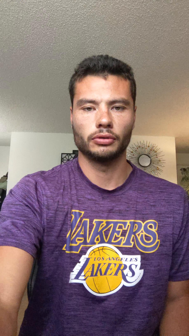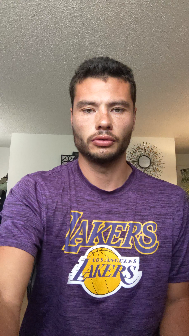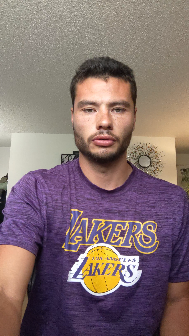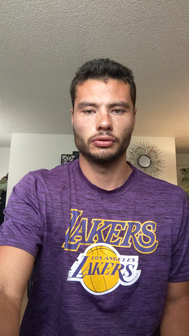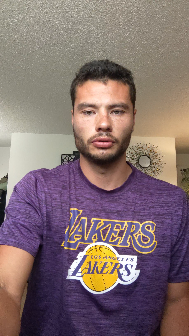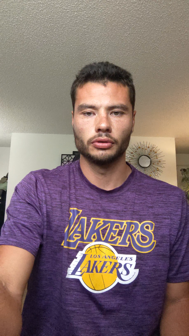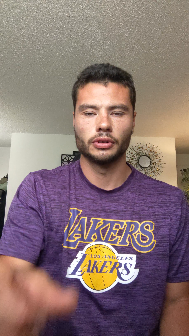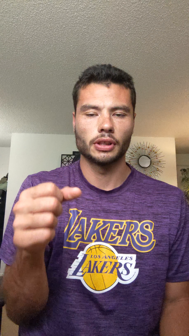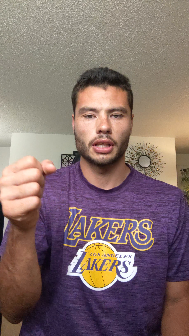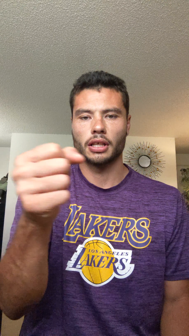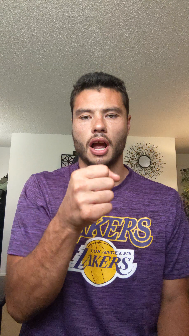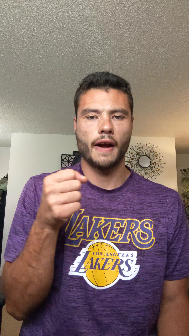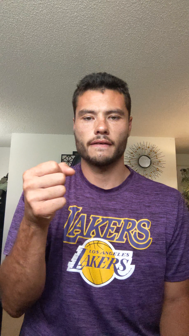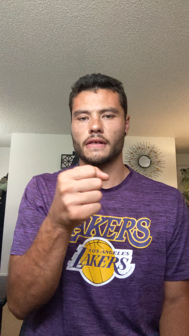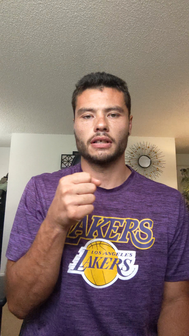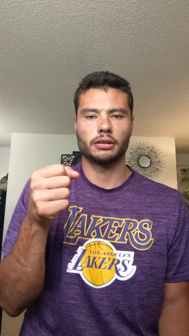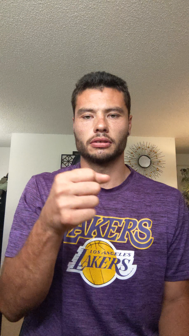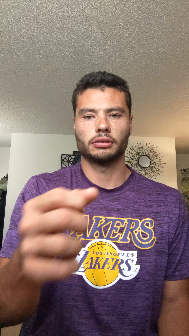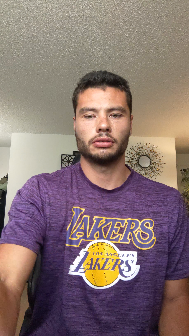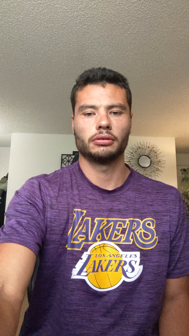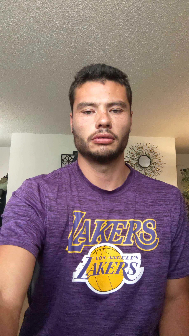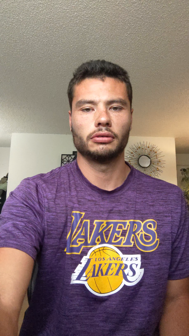coffee